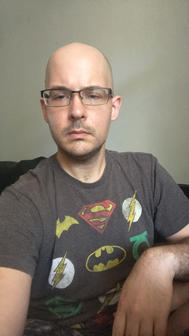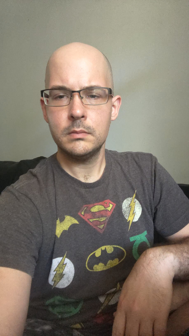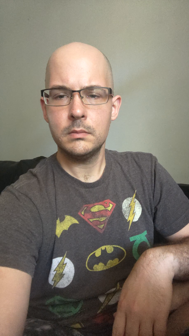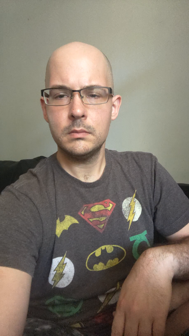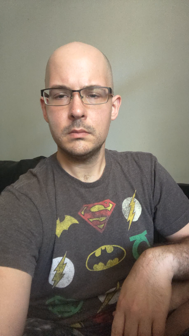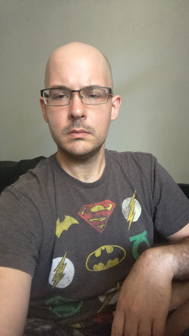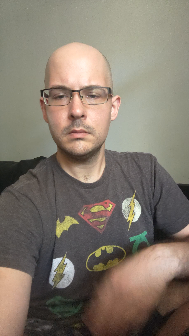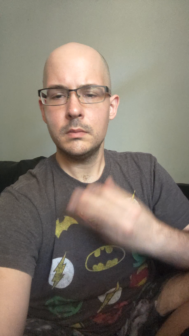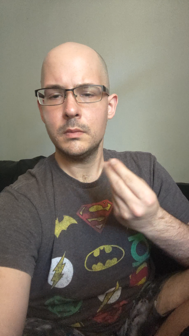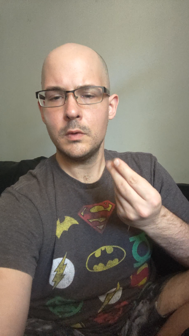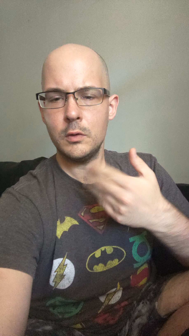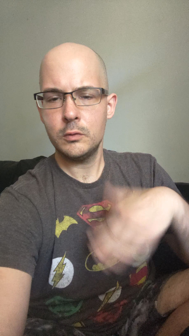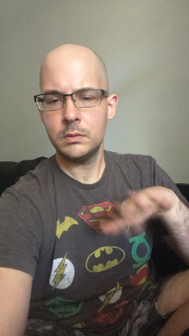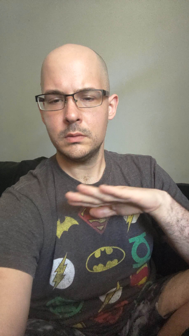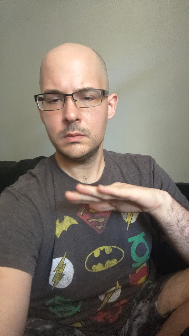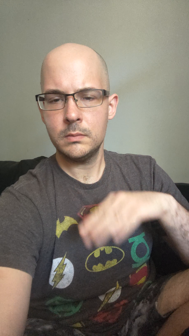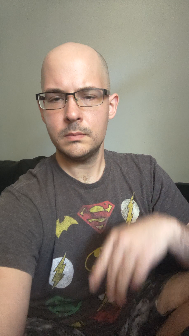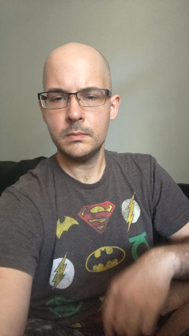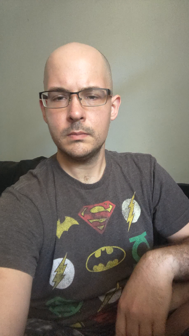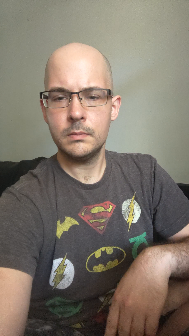garden